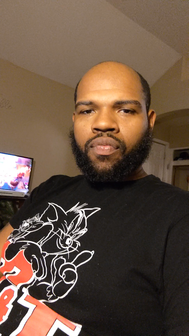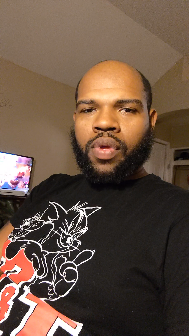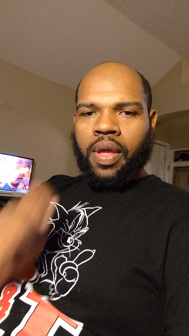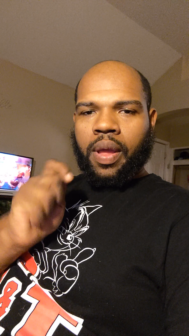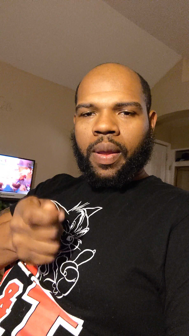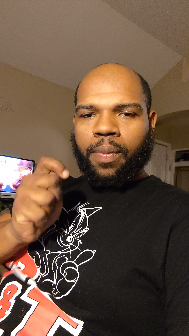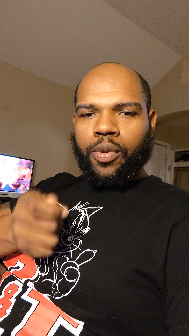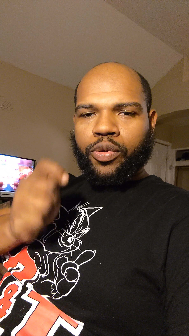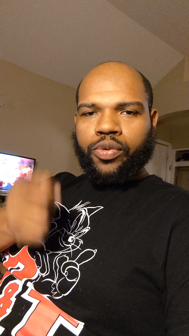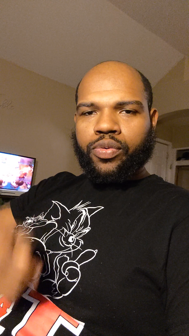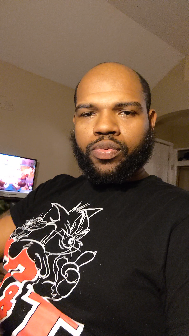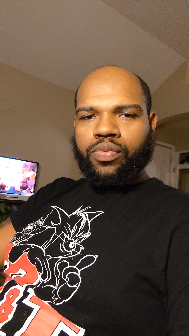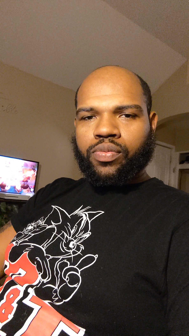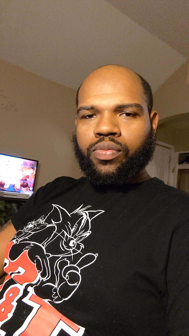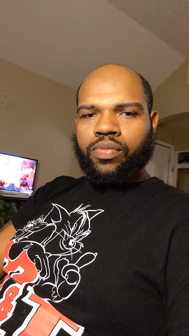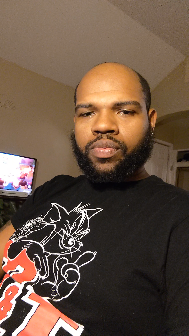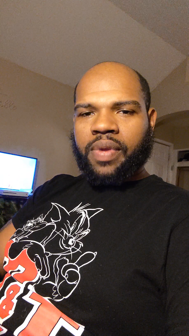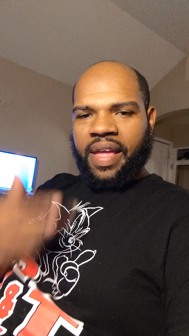hammer